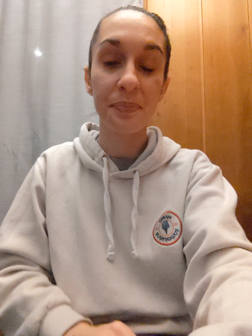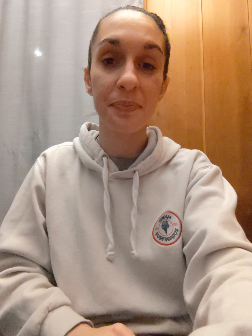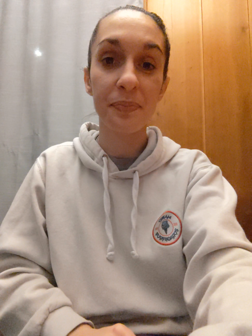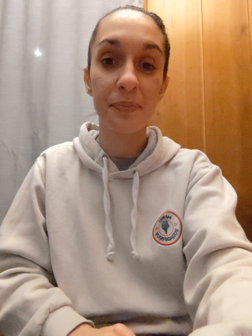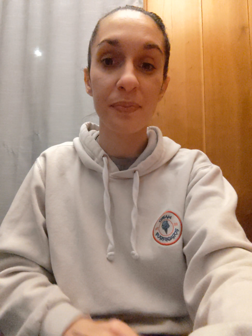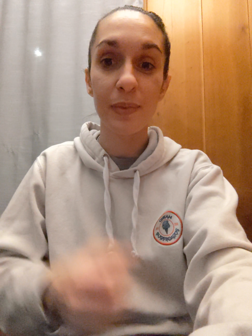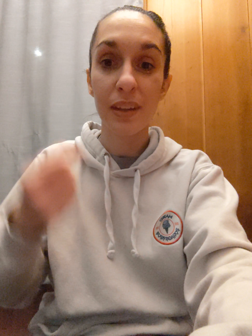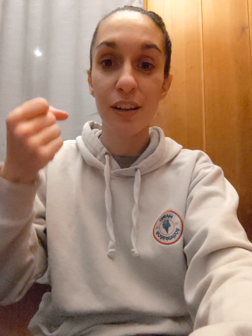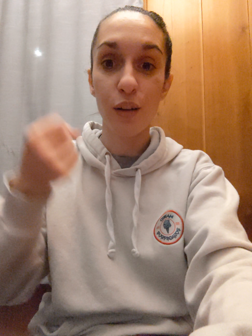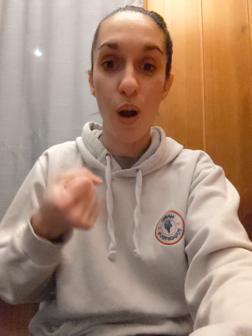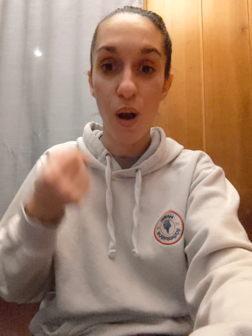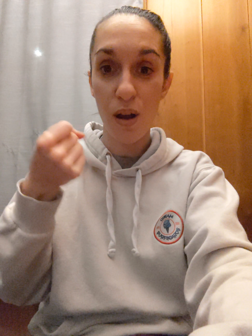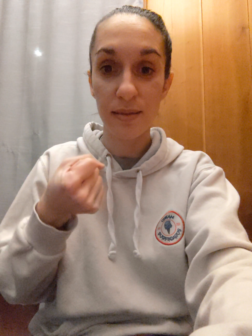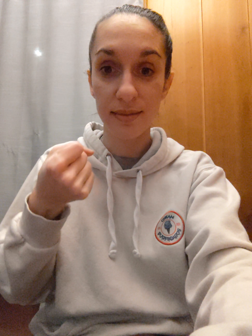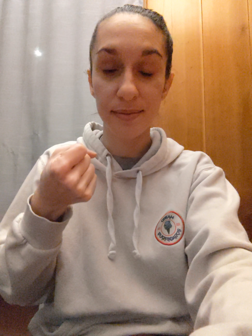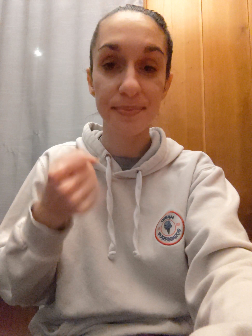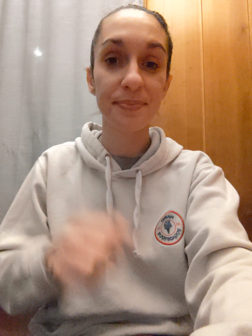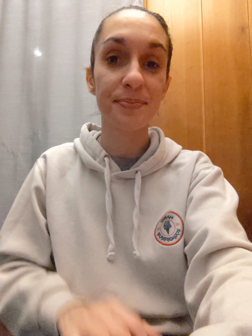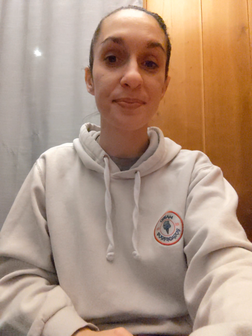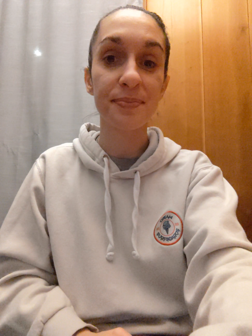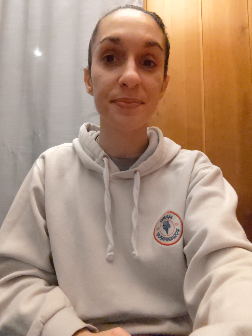car